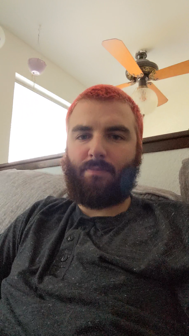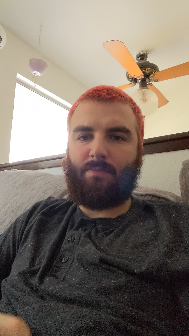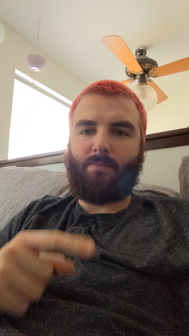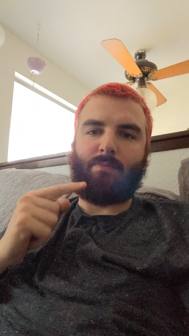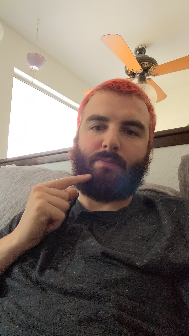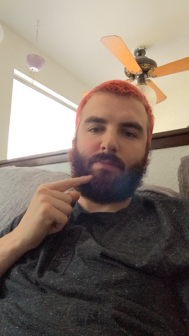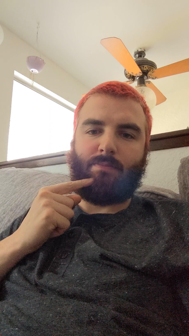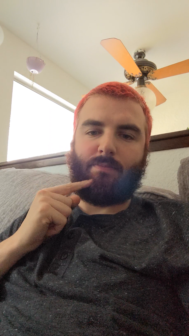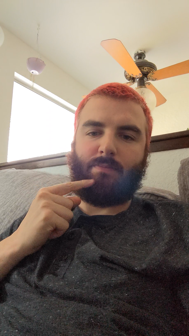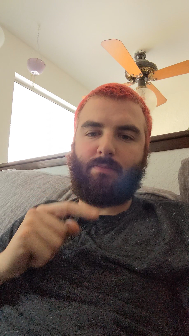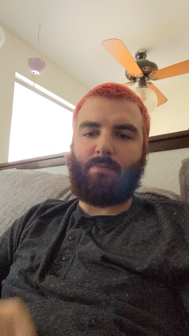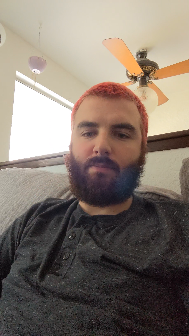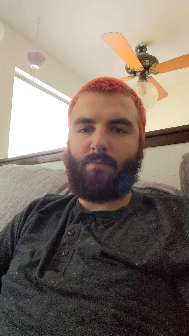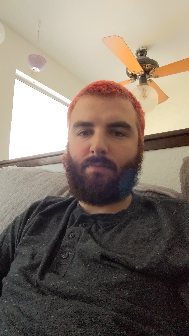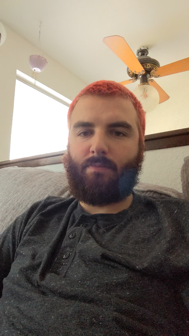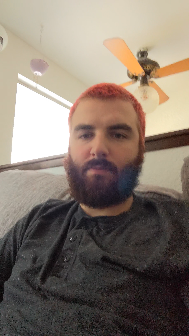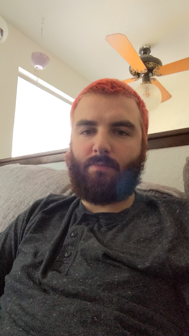candy